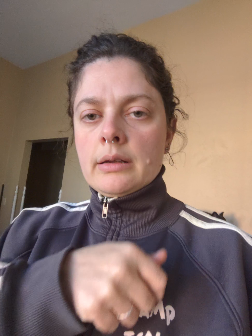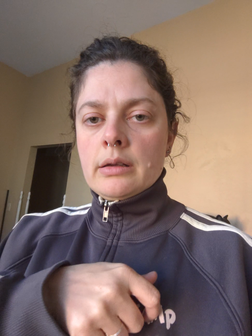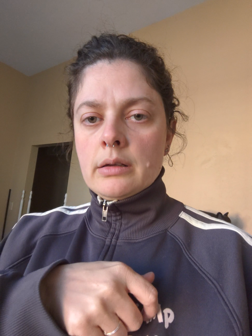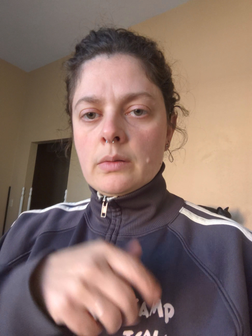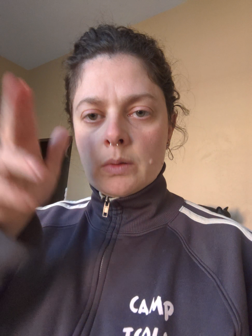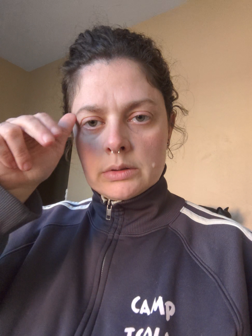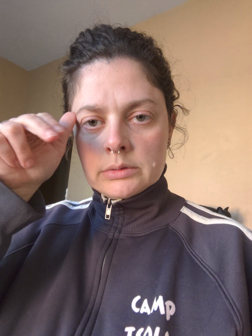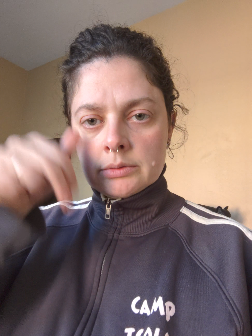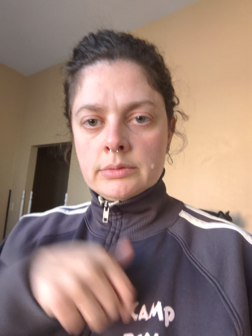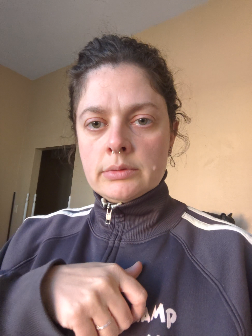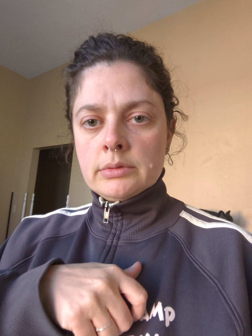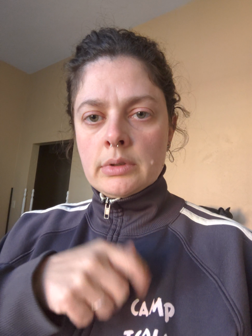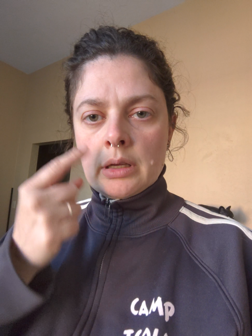horse